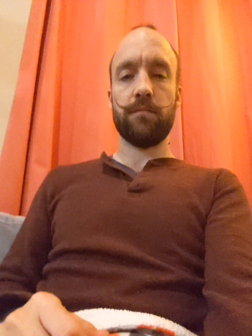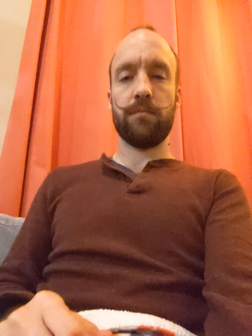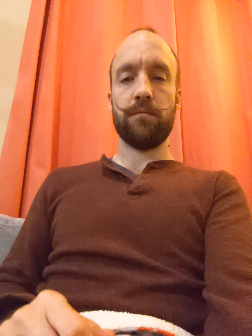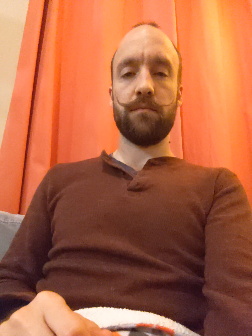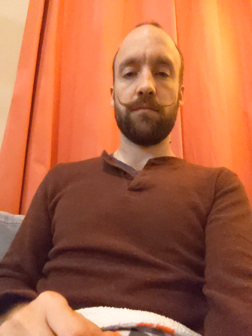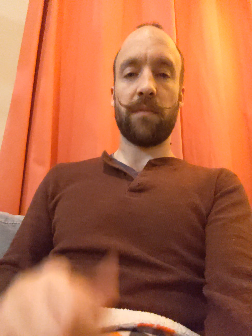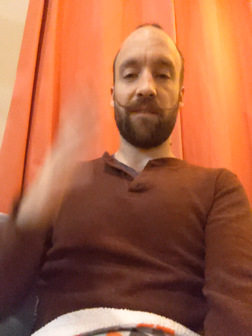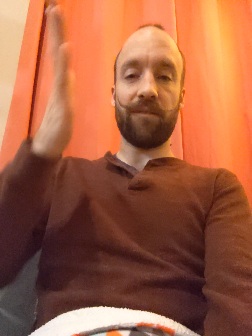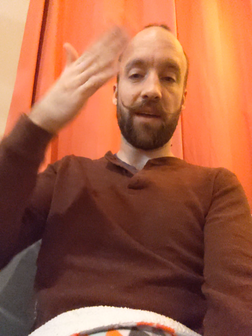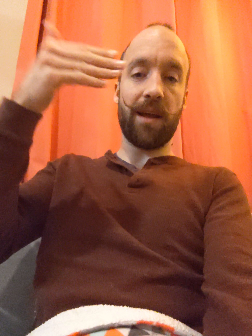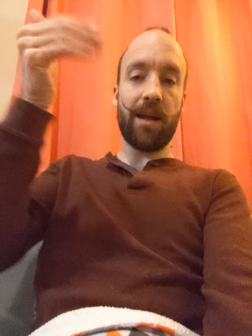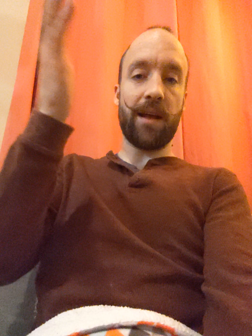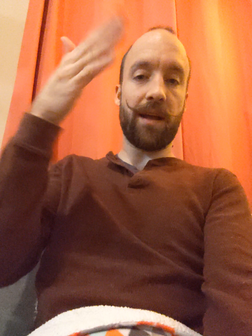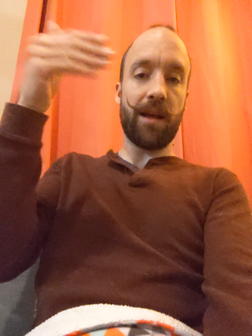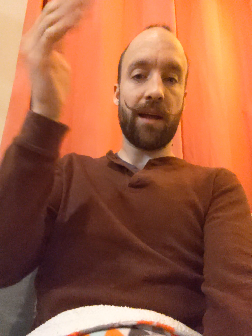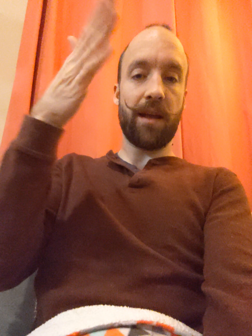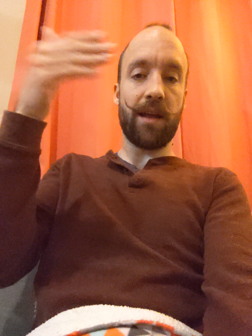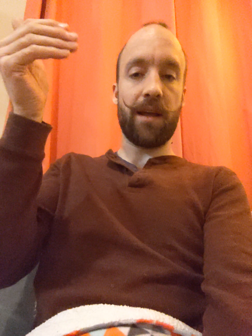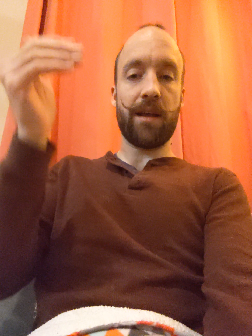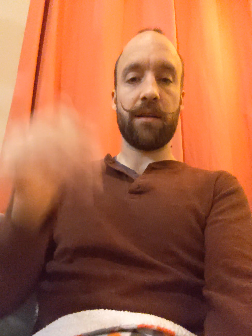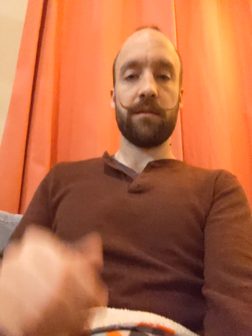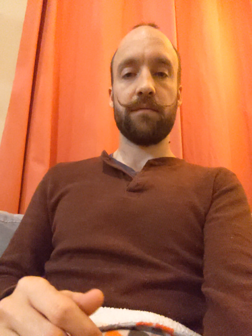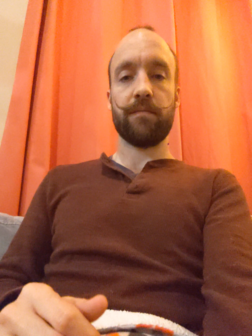flag